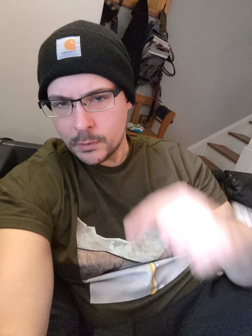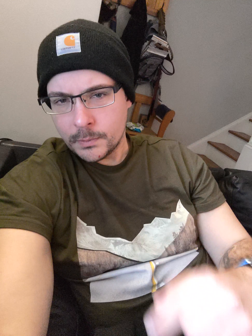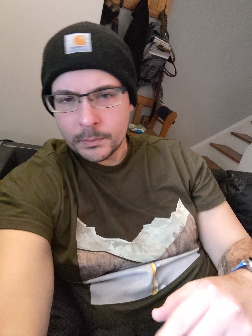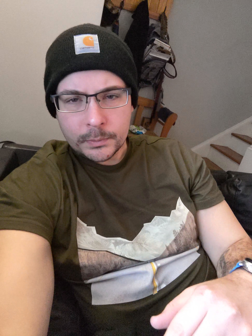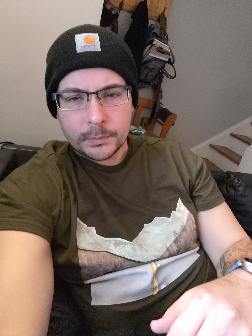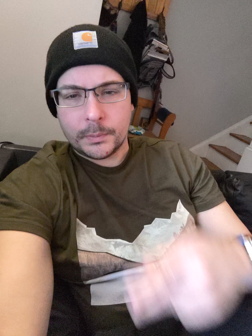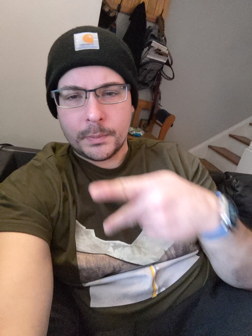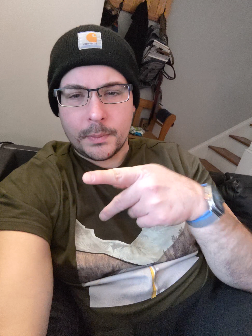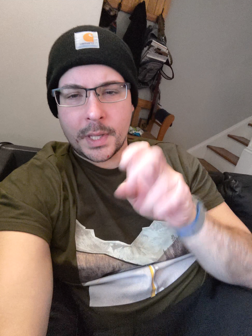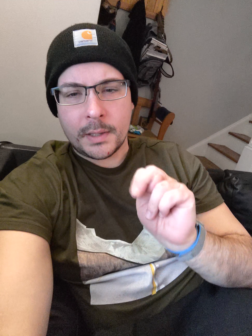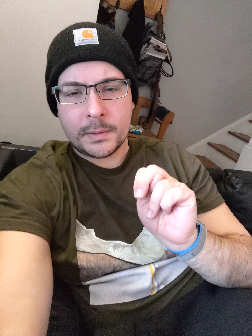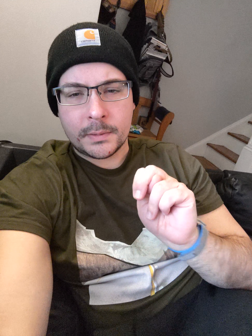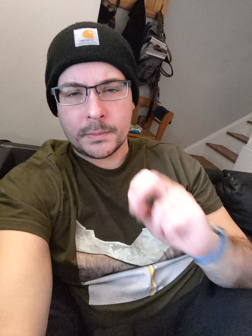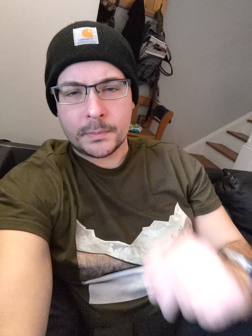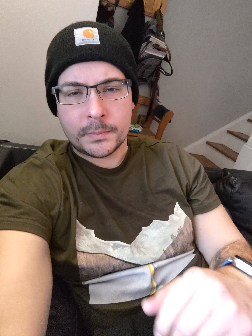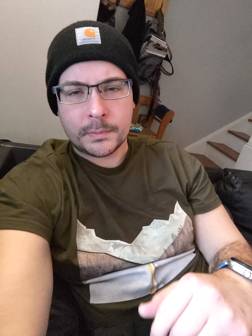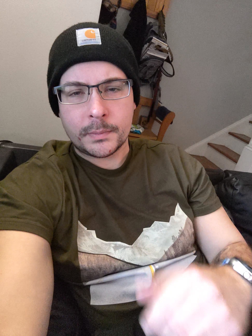pen